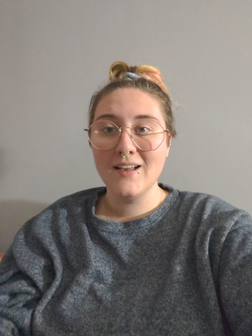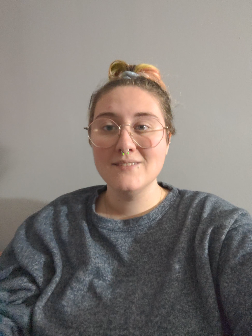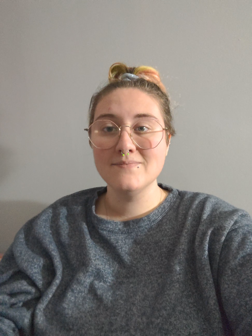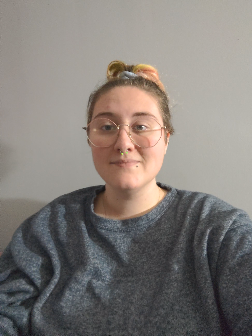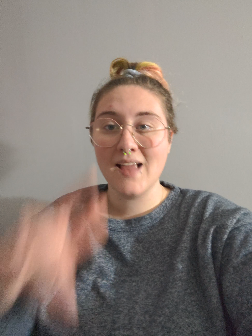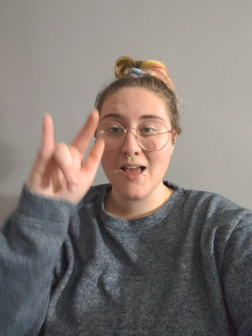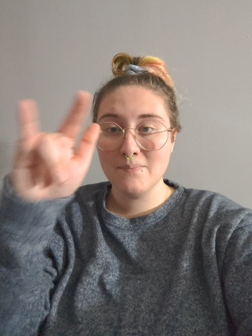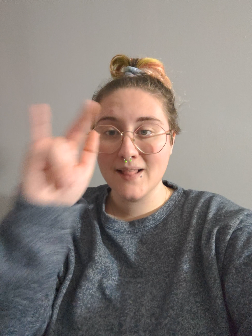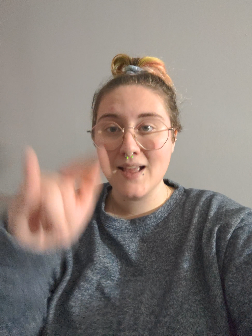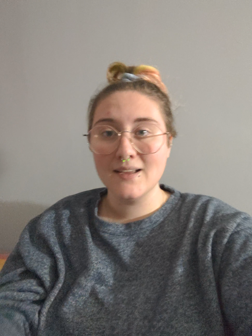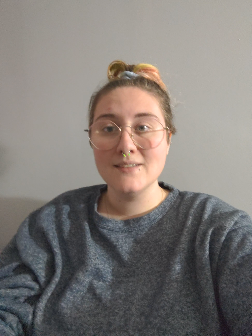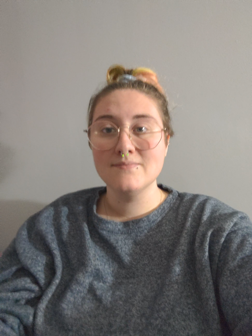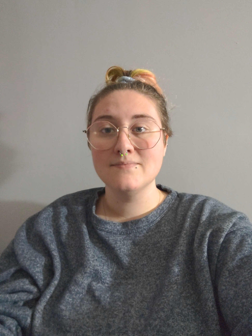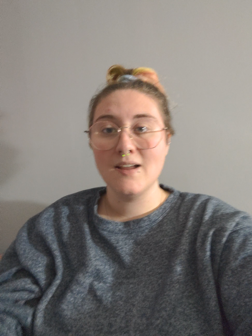airplane